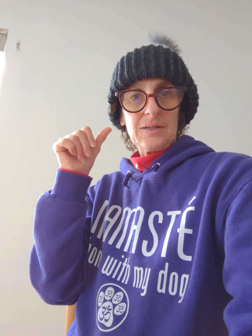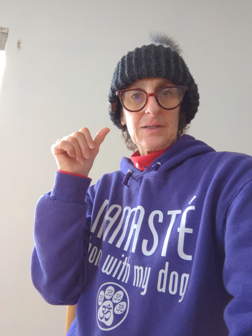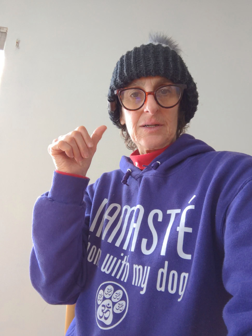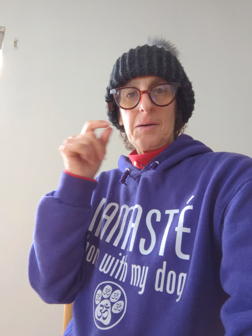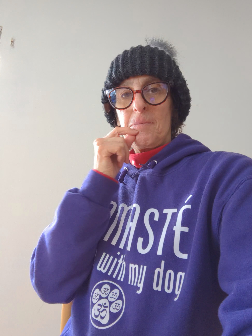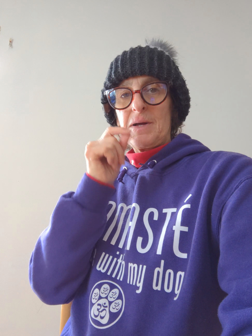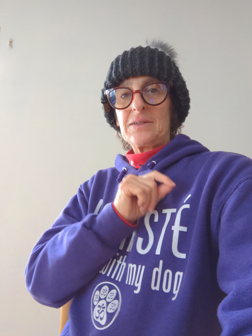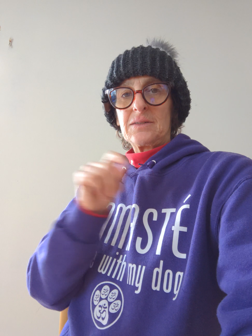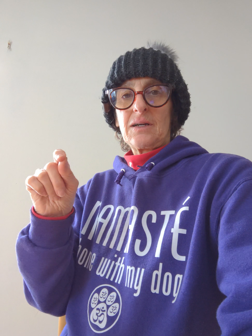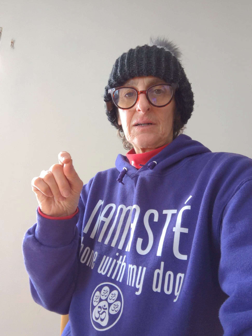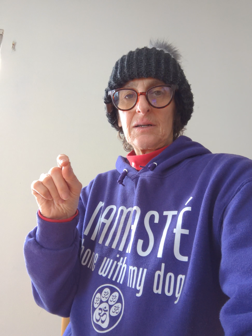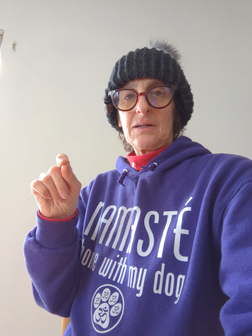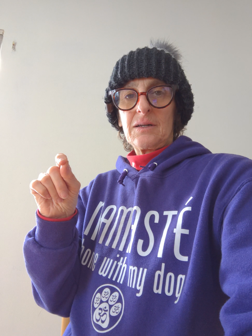pencil